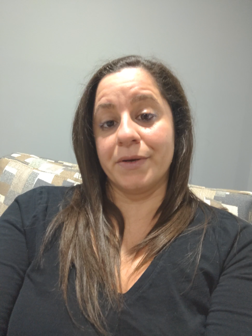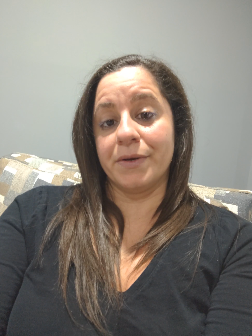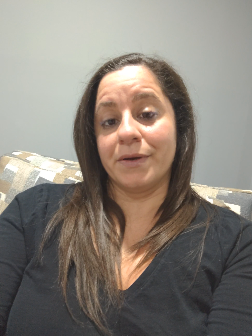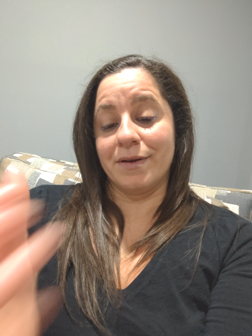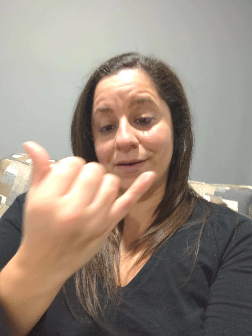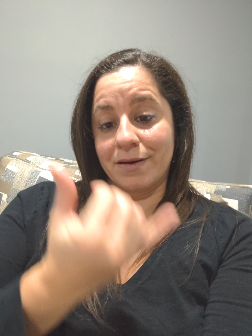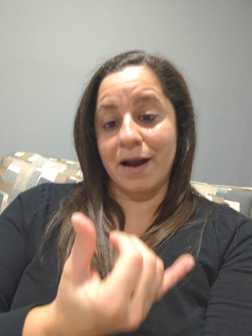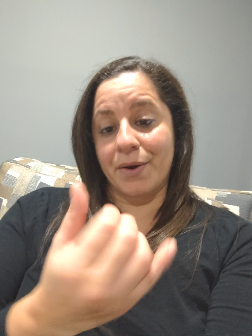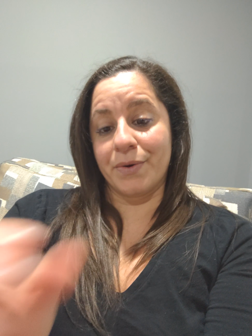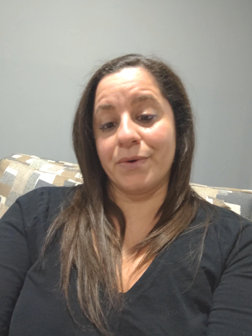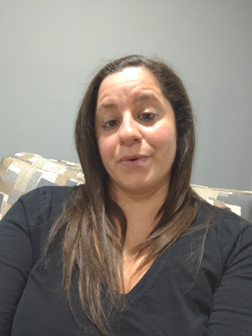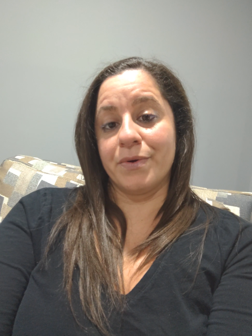now